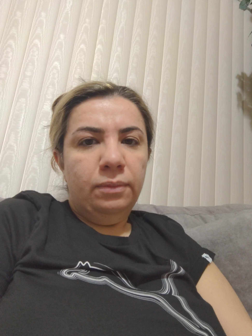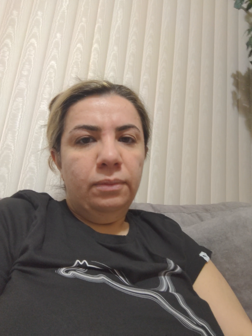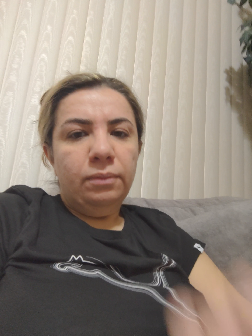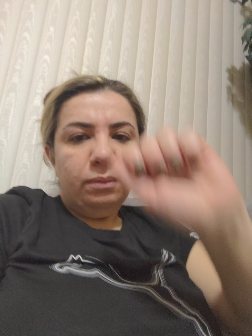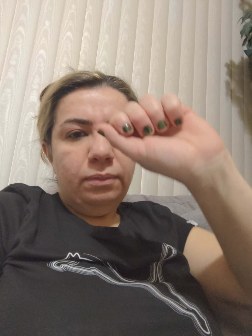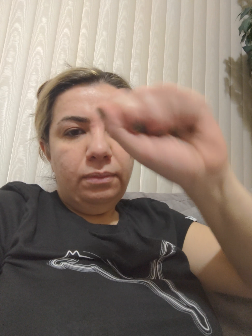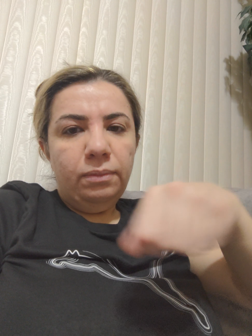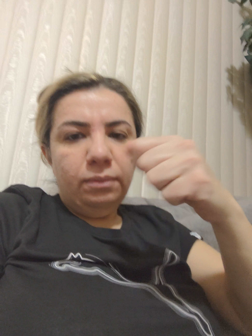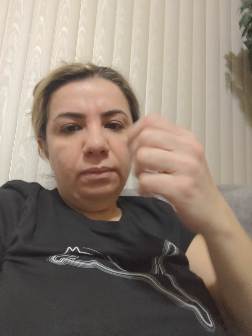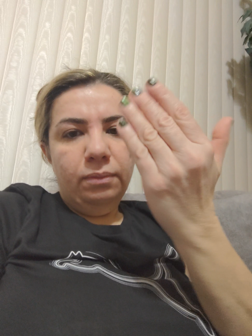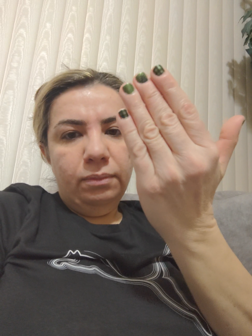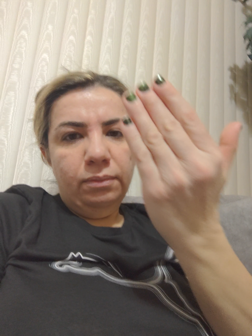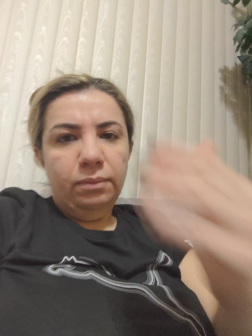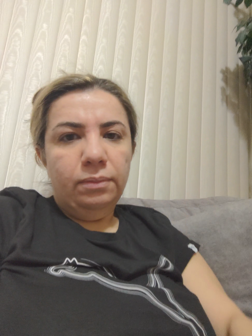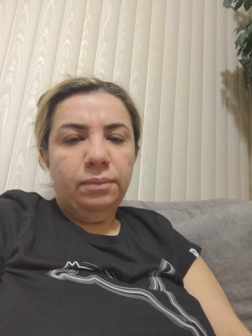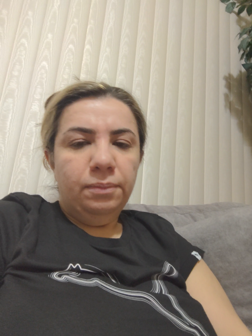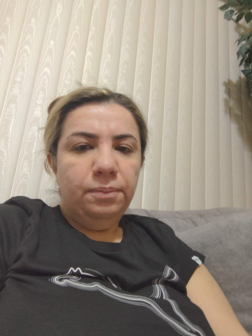mitten